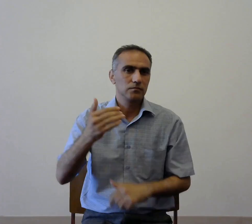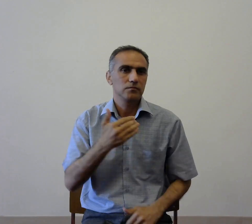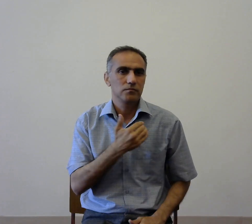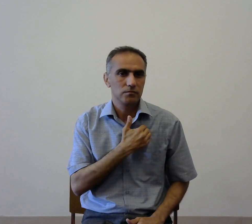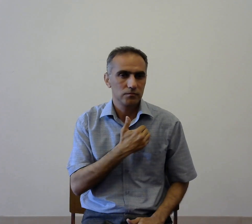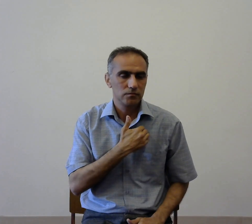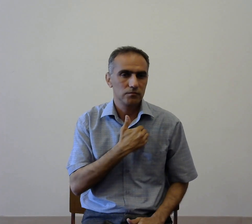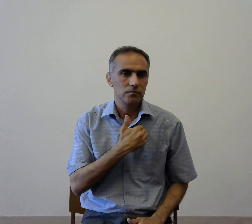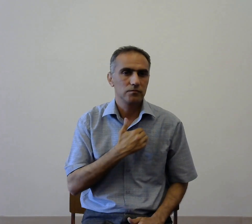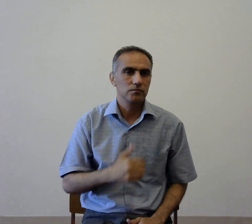istəmək